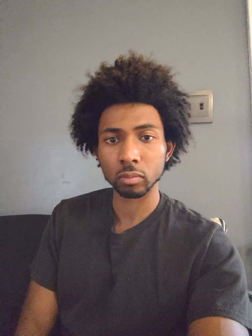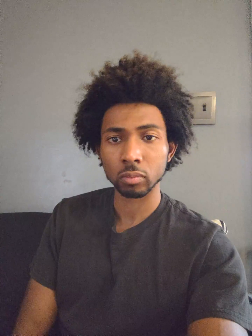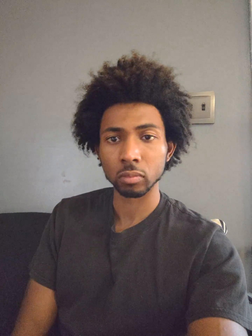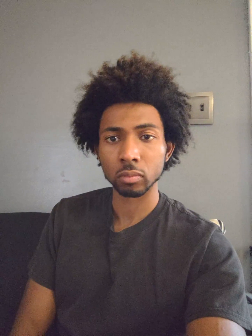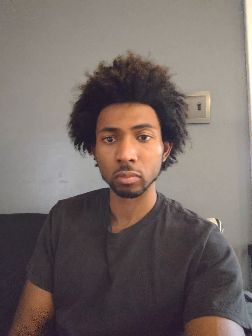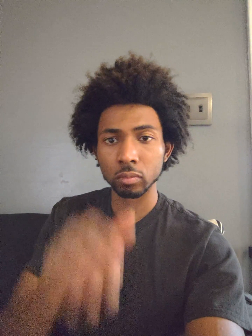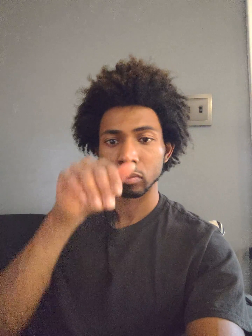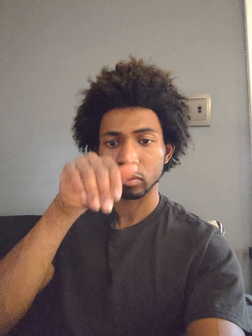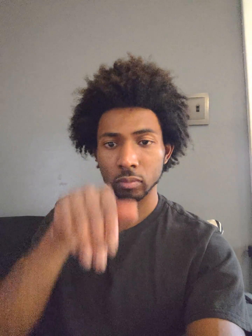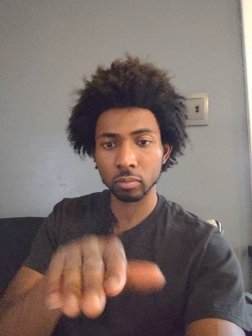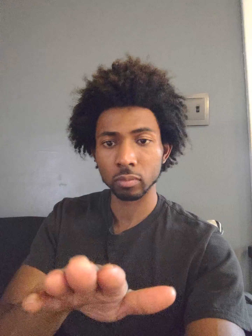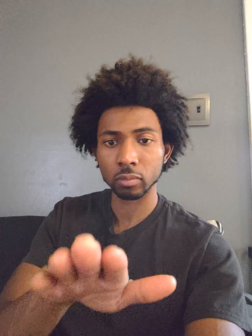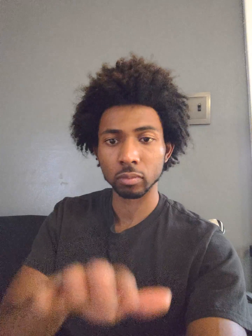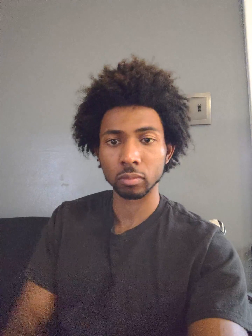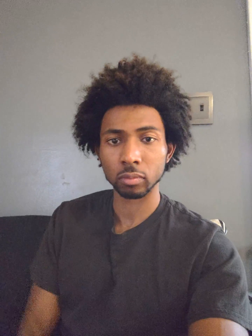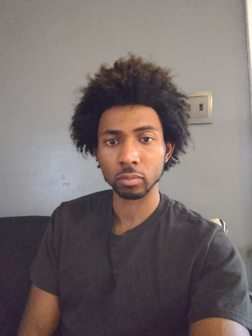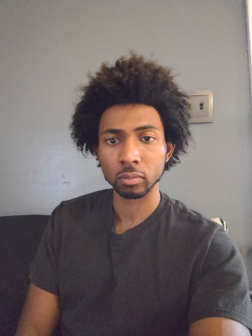enter